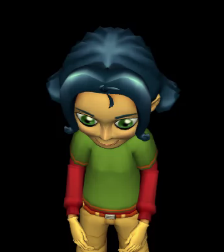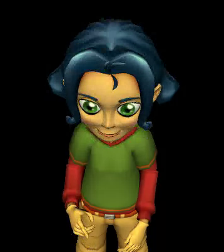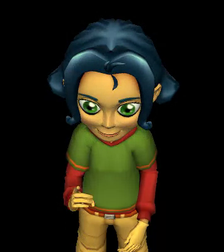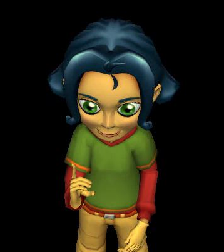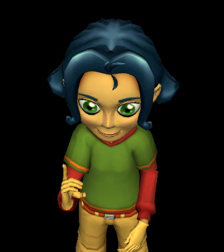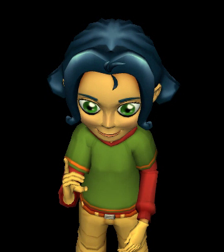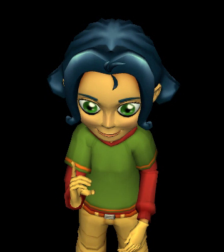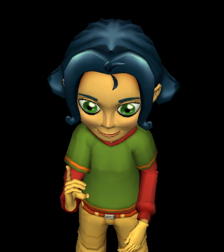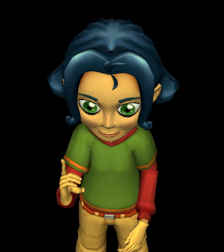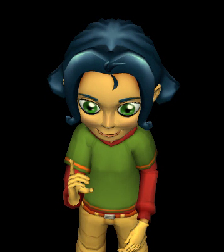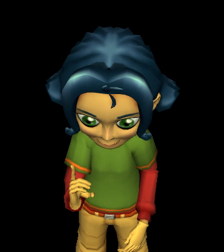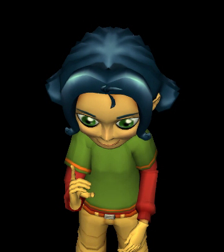الأحد